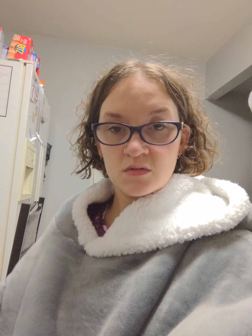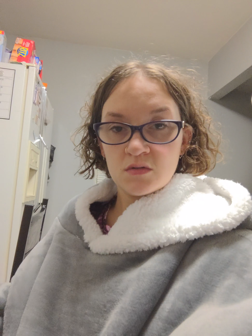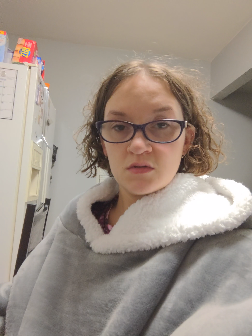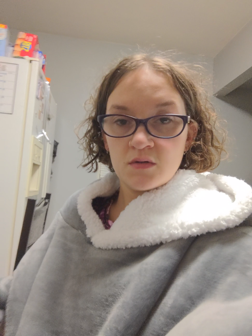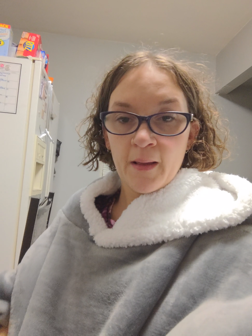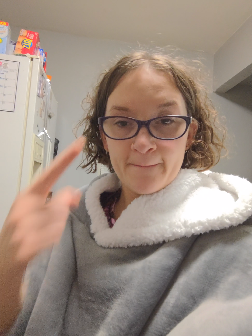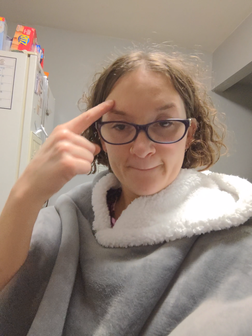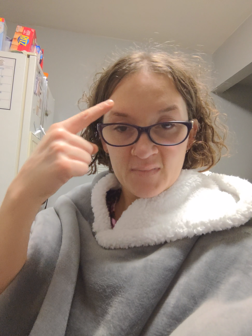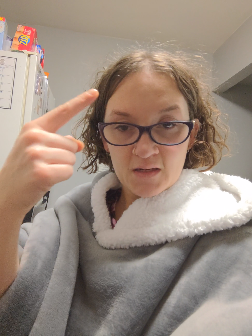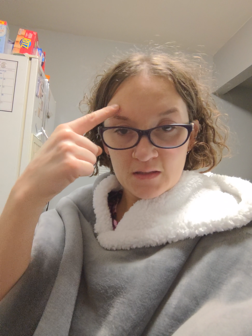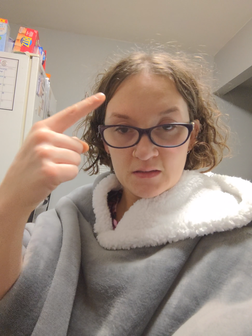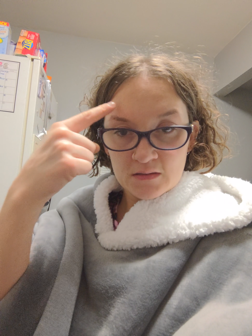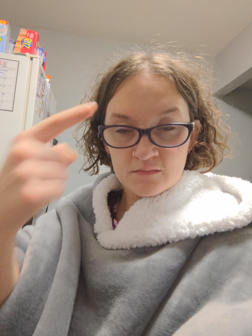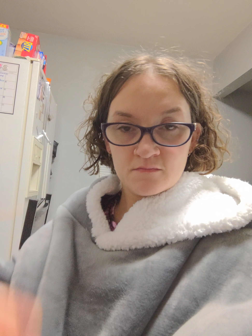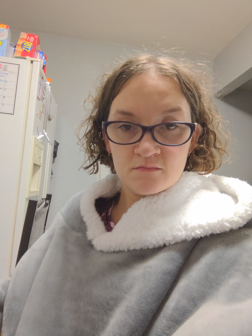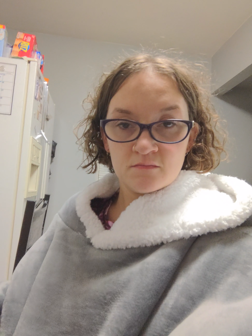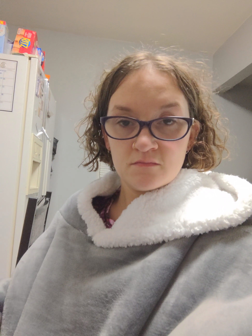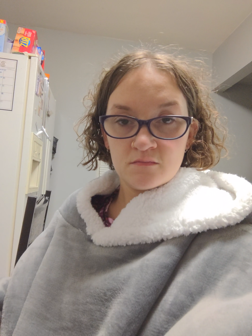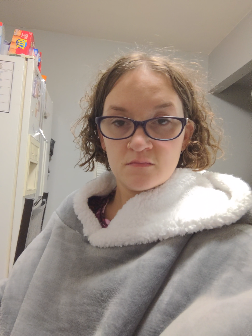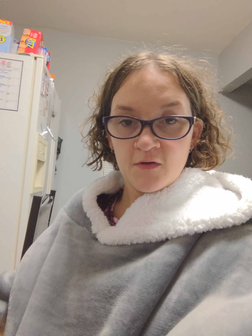penny